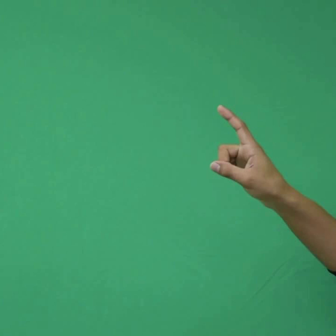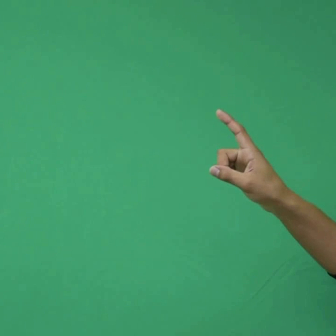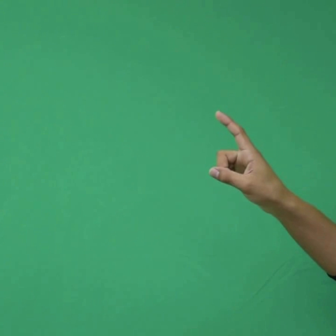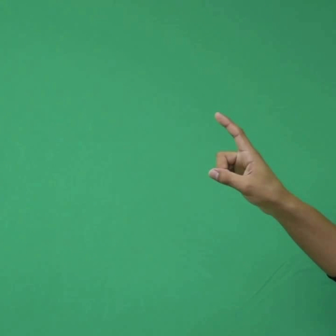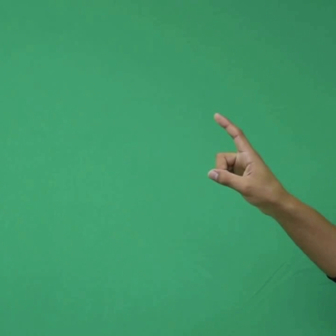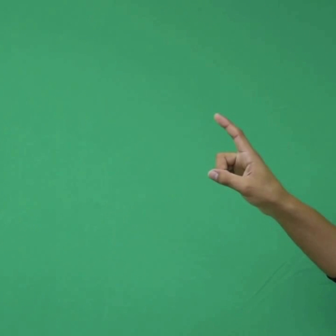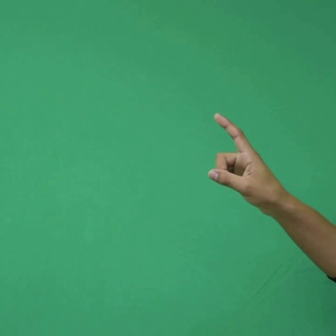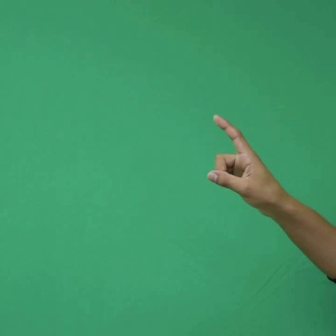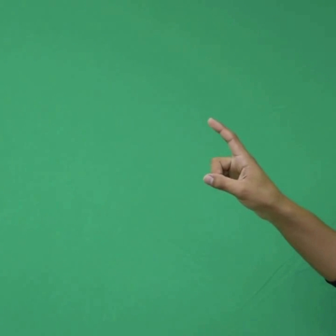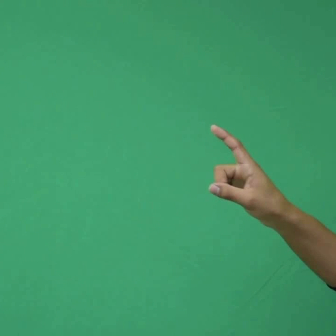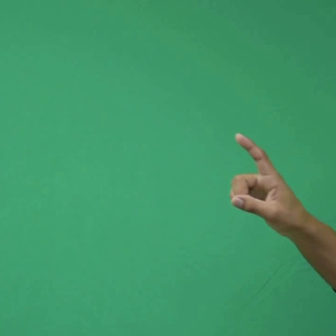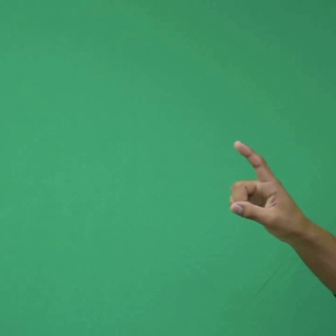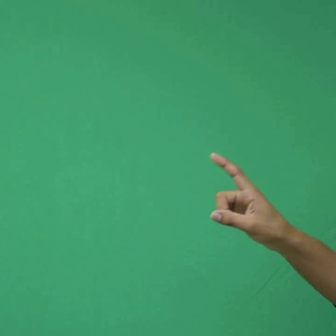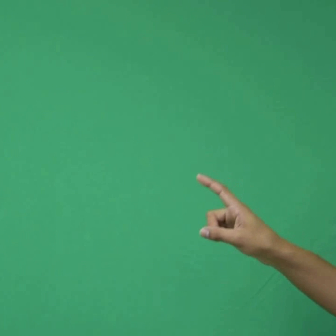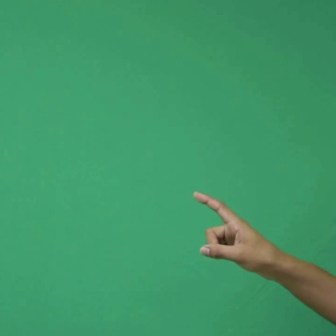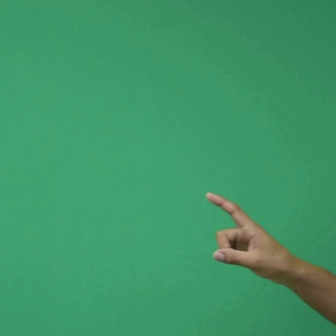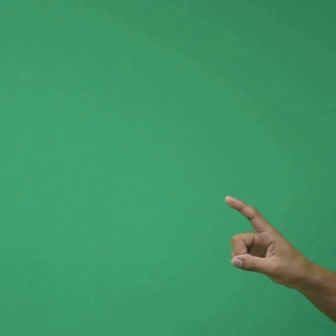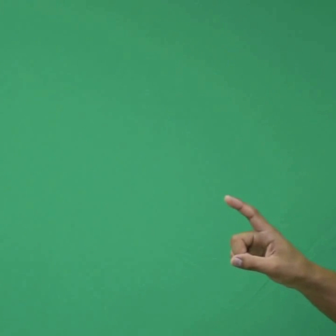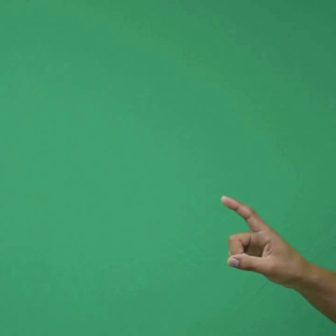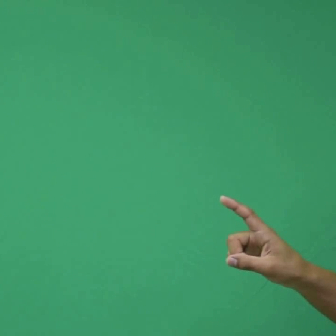Z